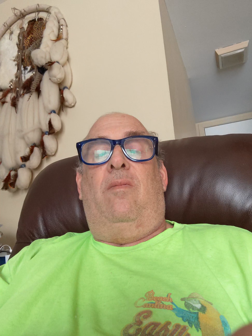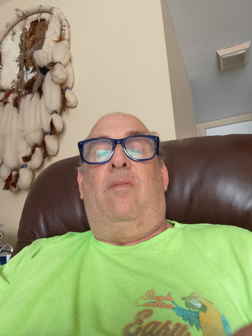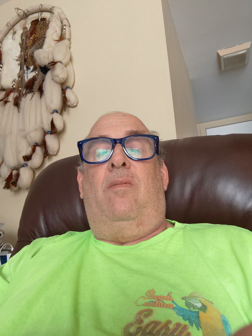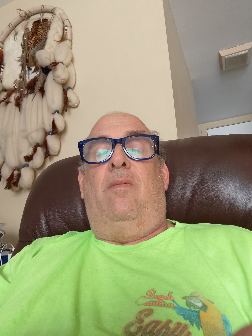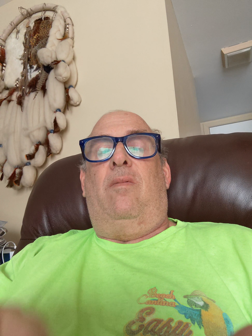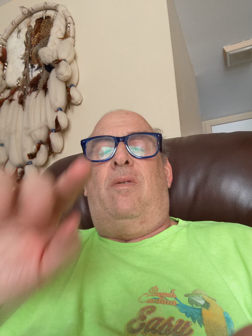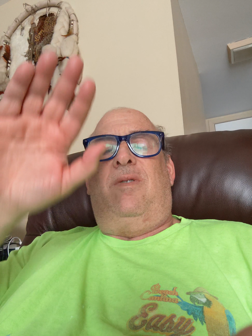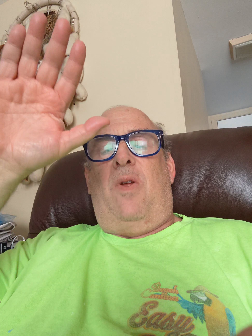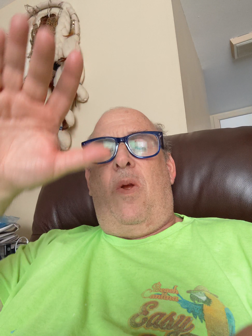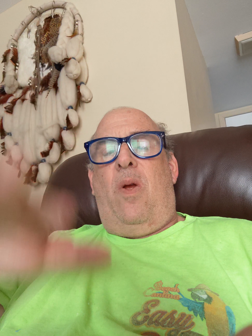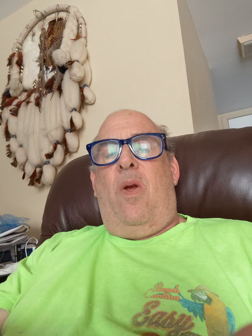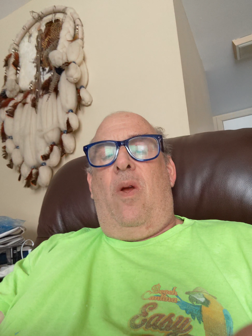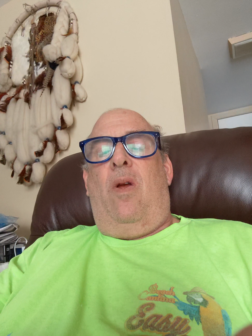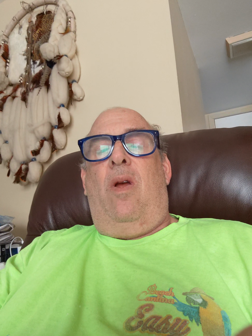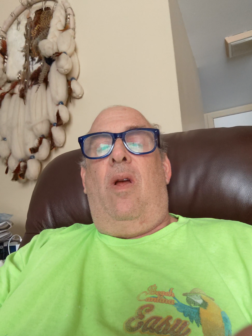snow